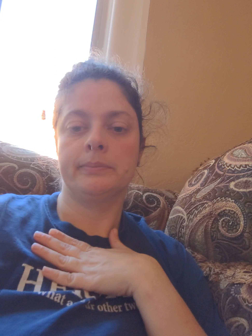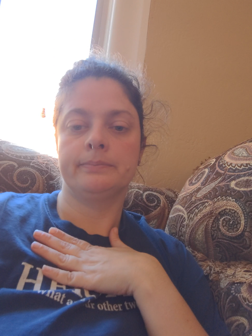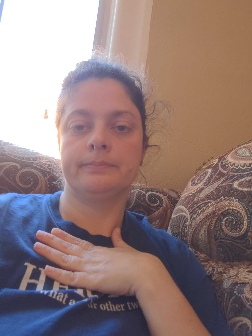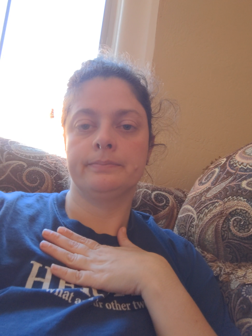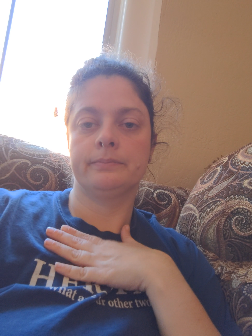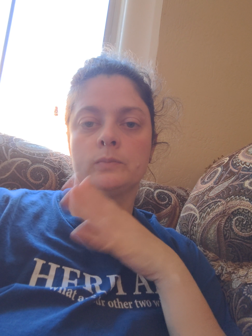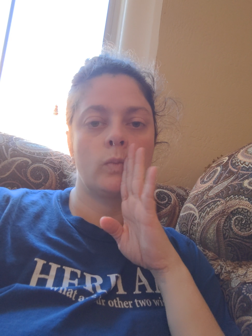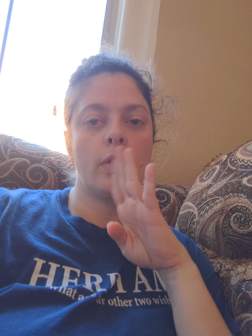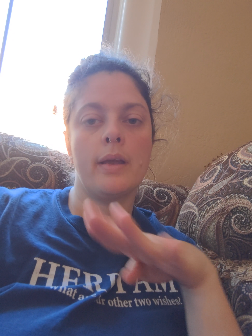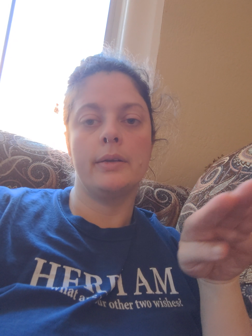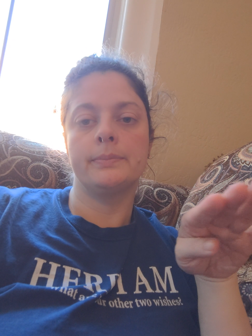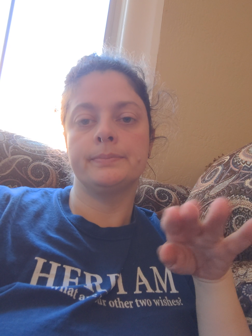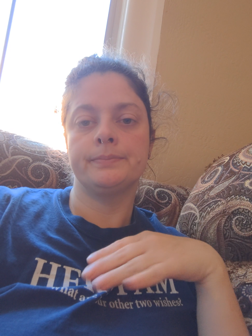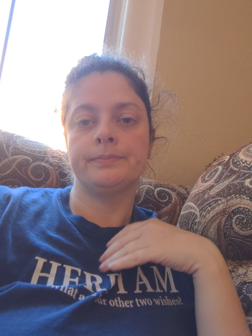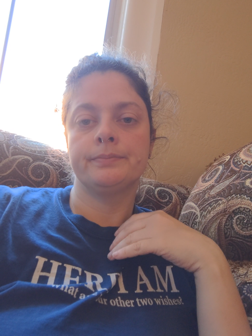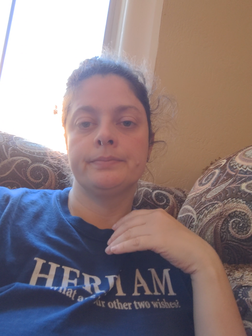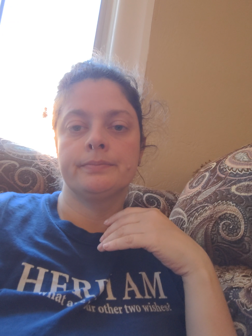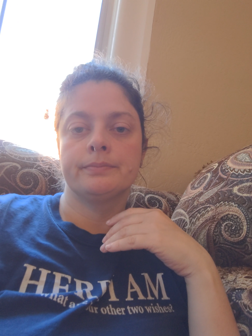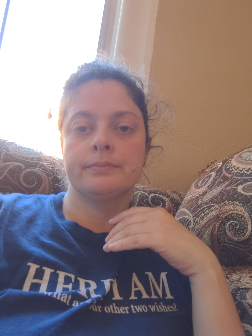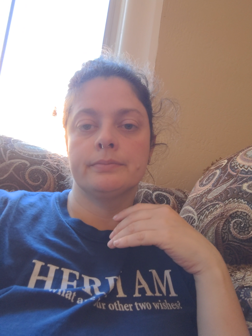quiet